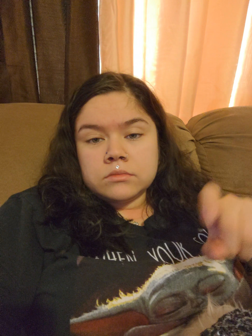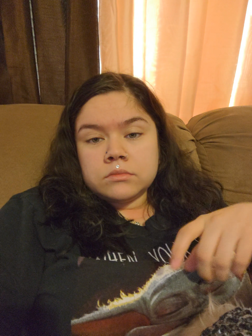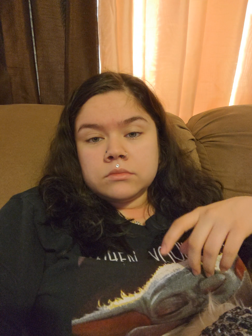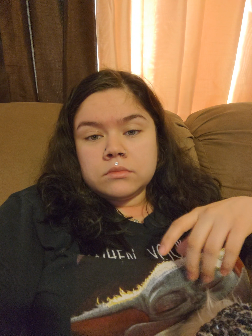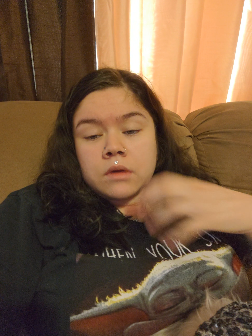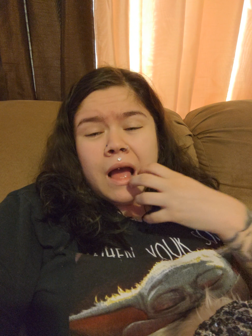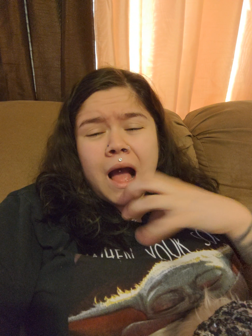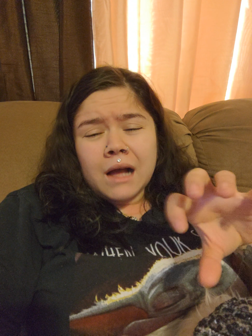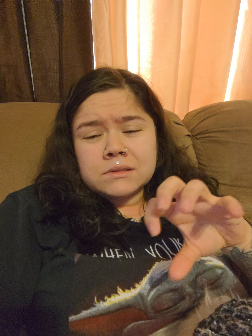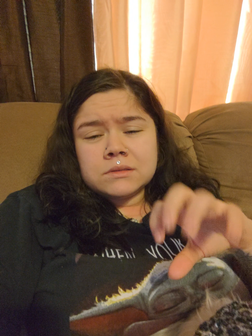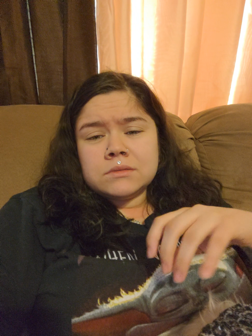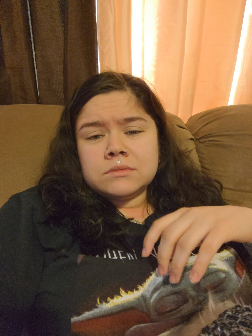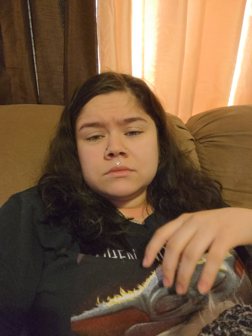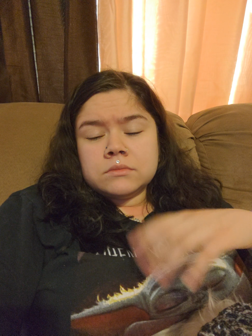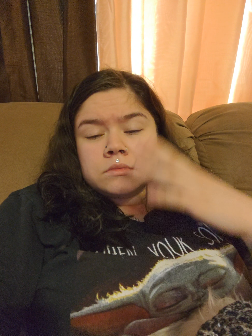hot